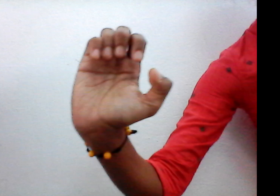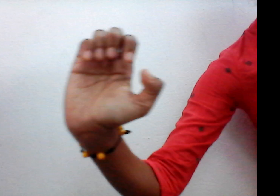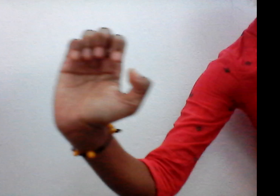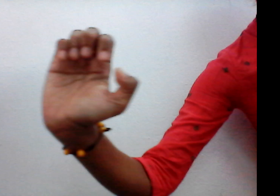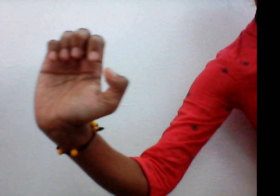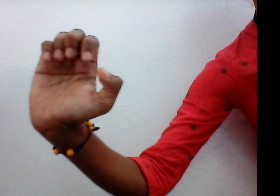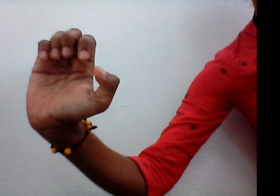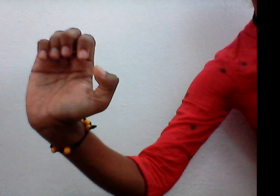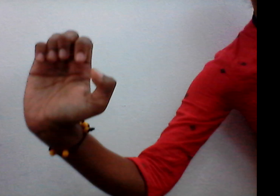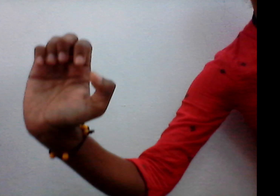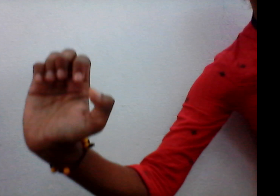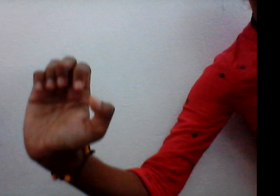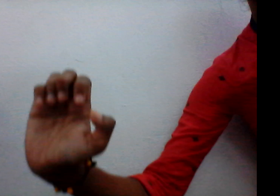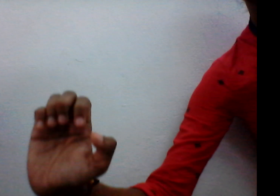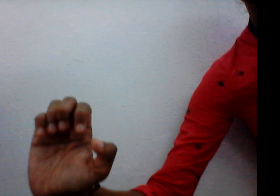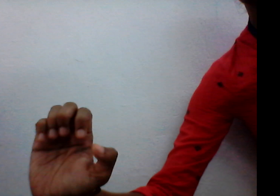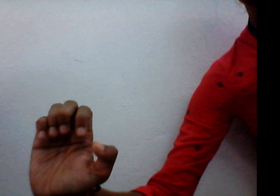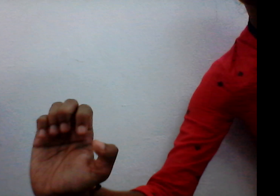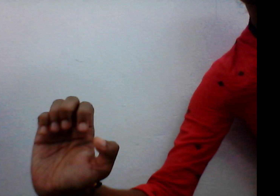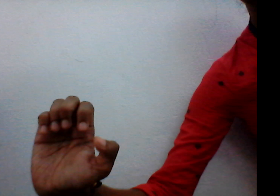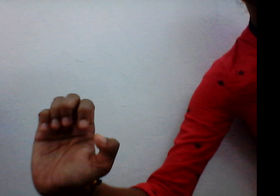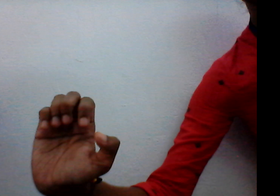ഈ